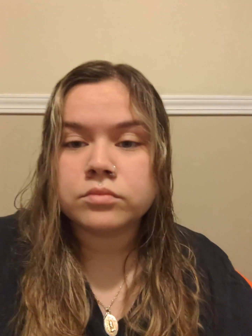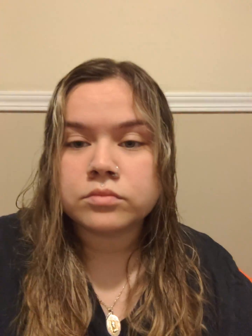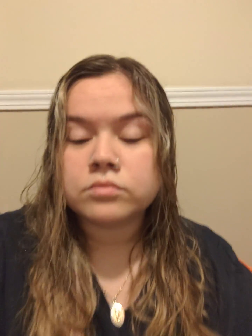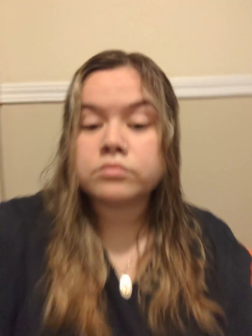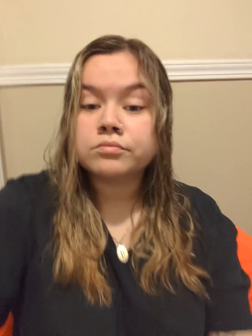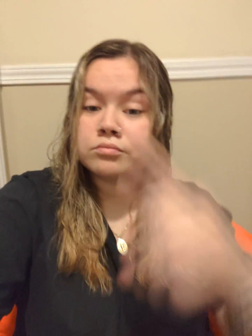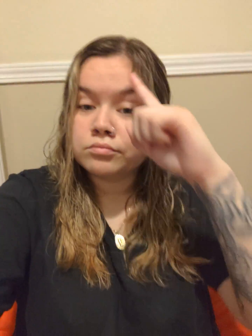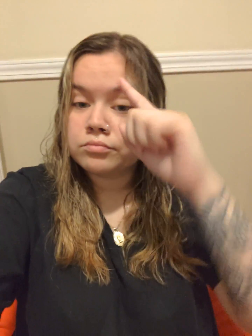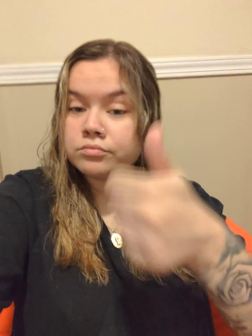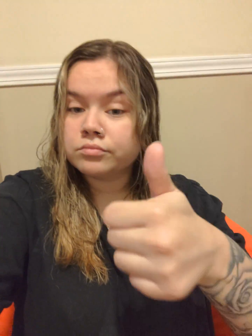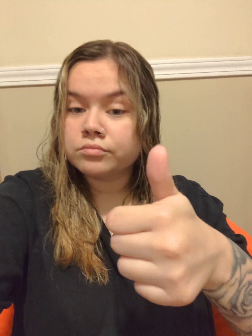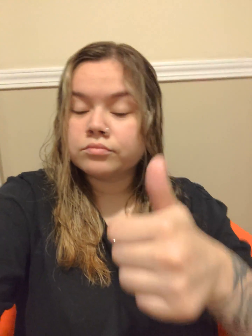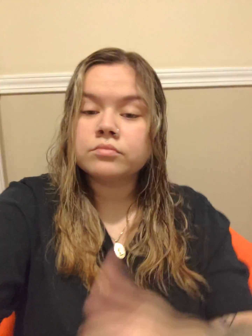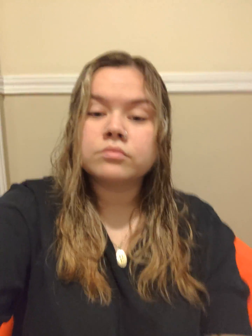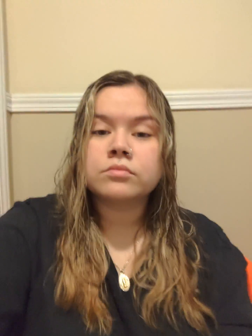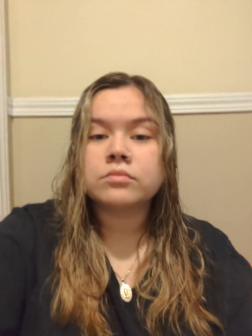dime